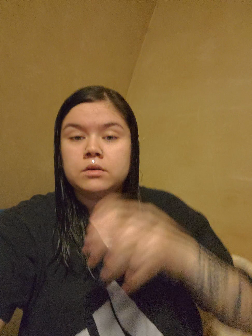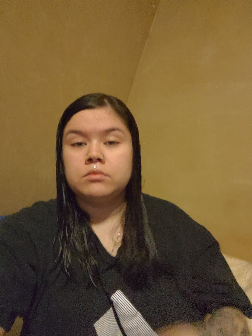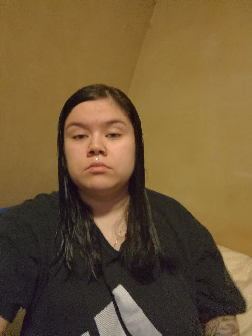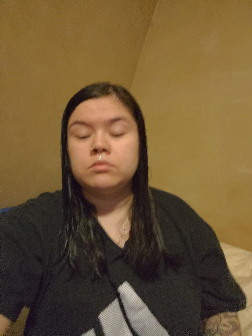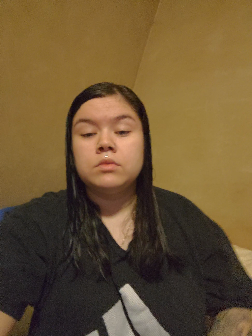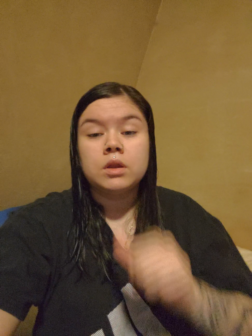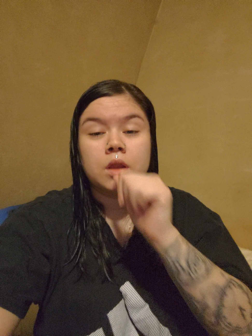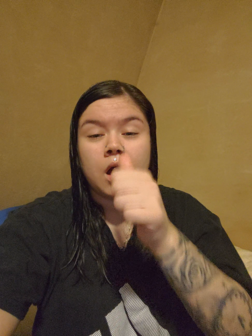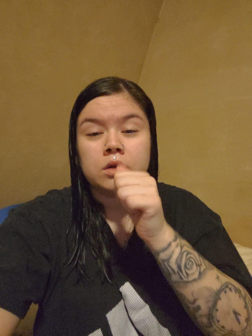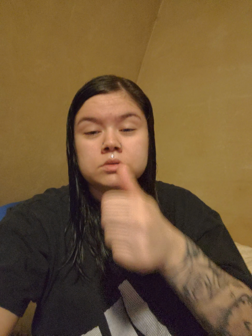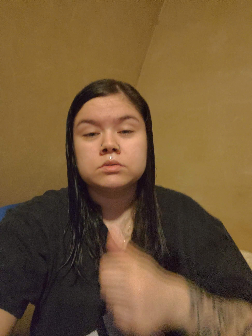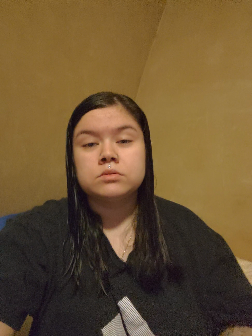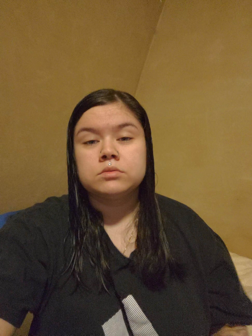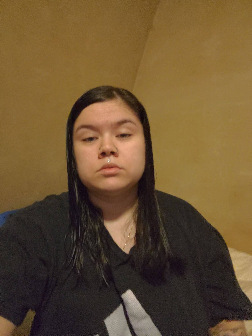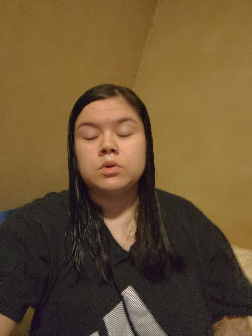nuts